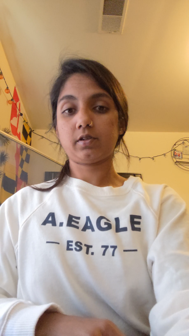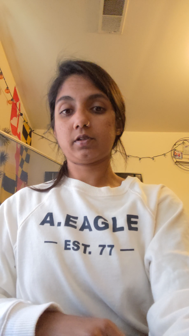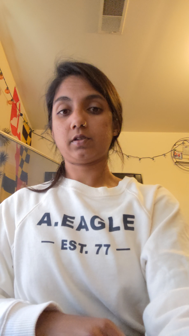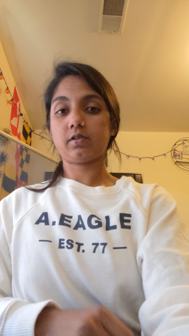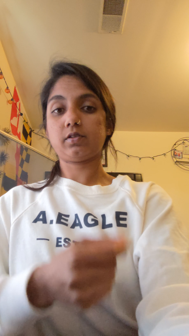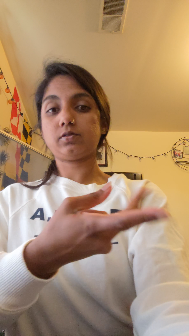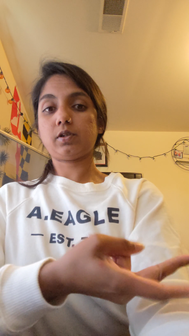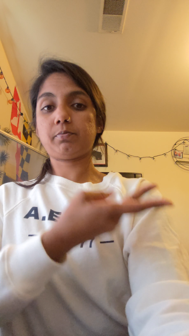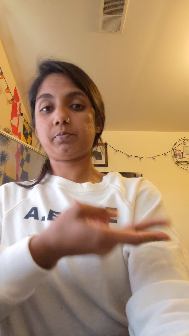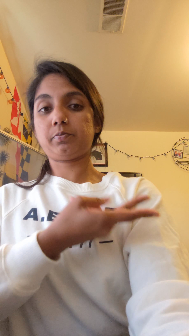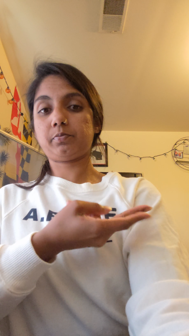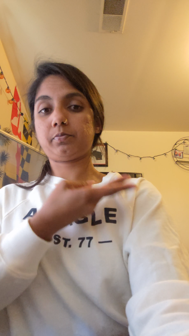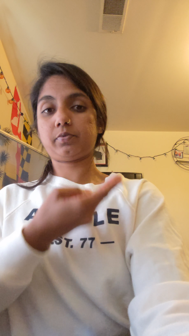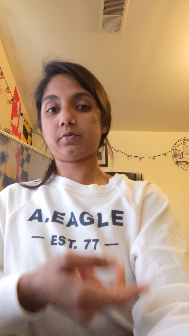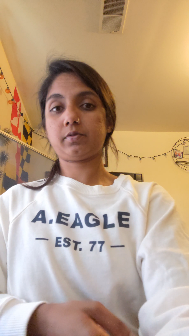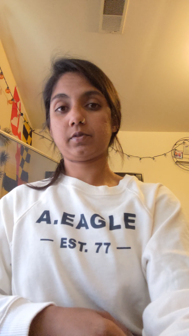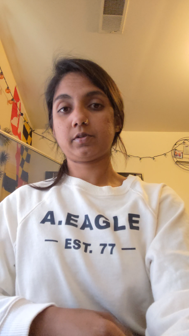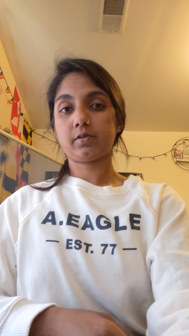sheep